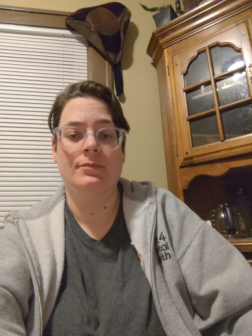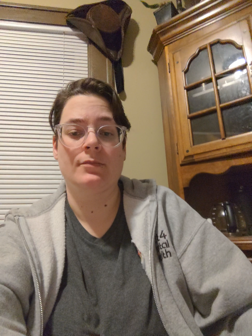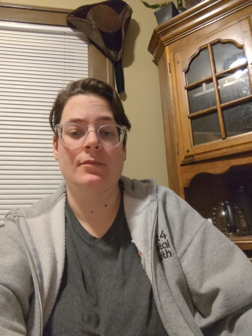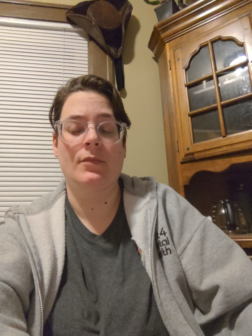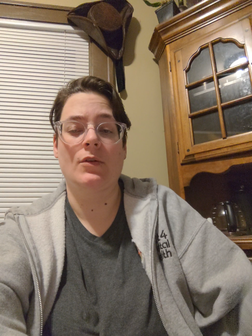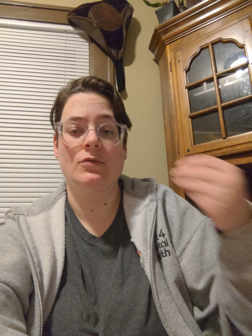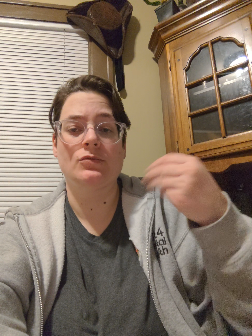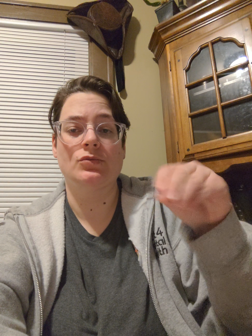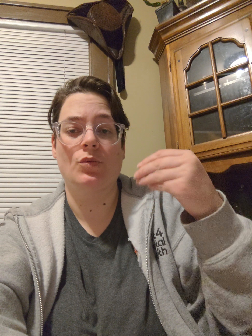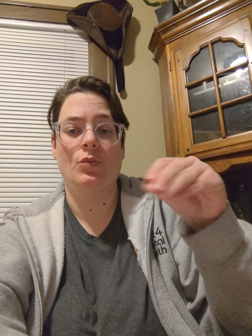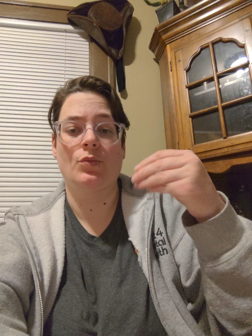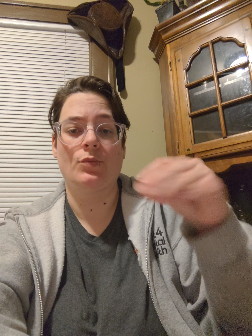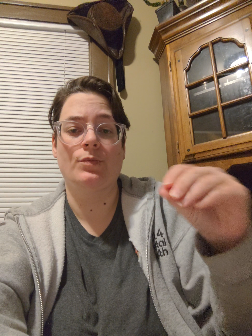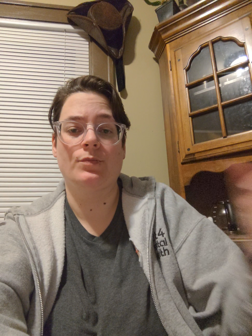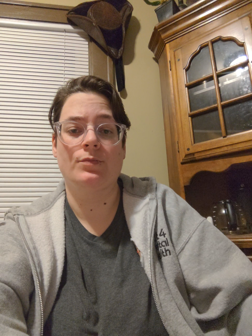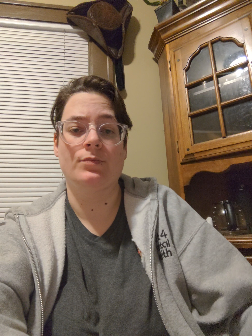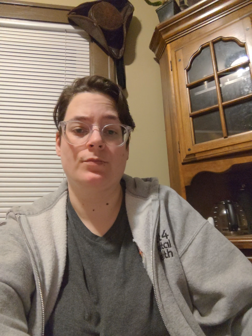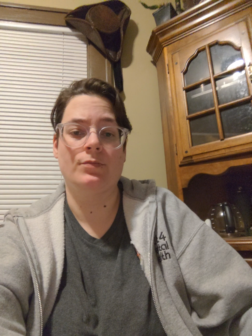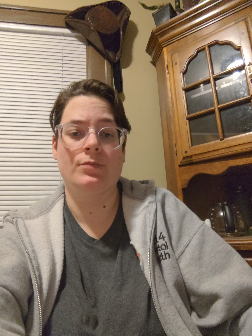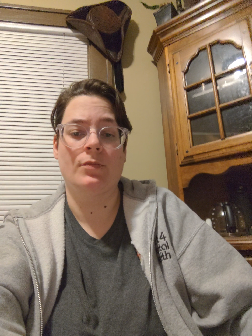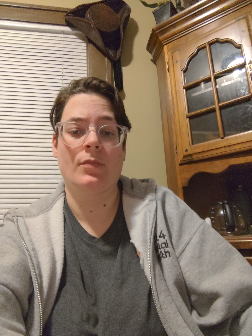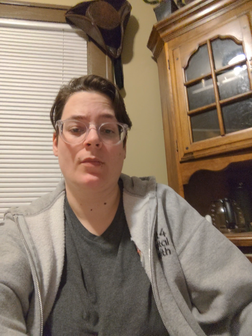store